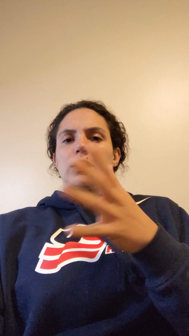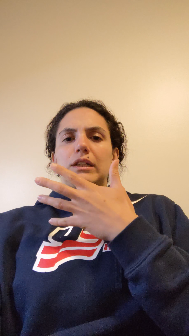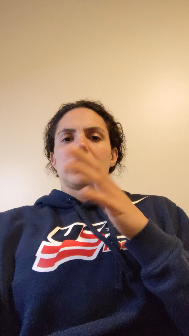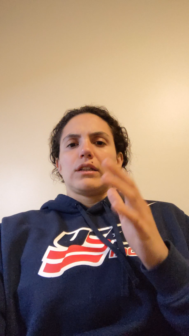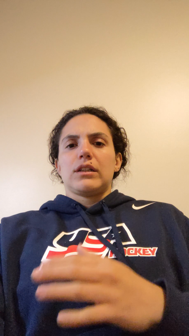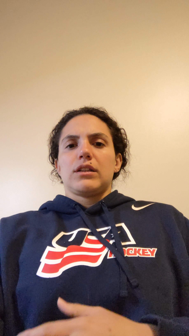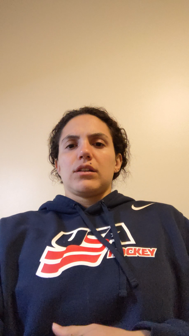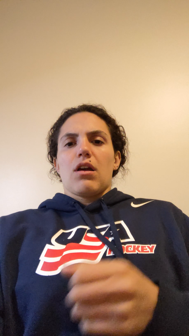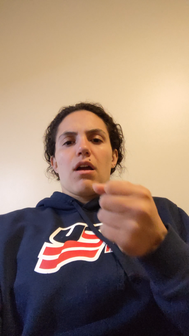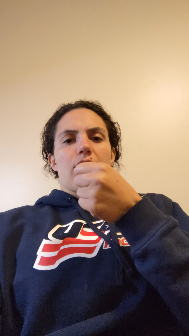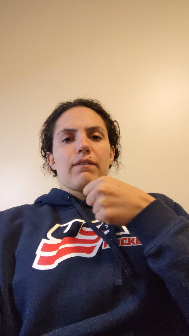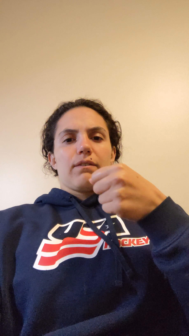coffee